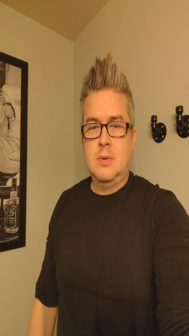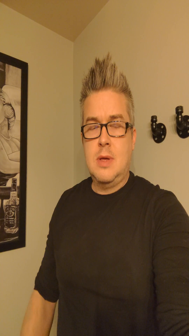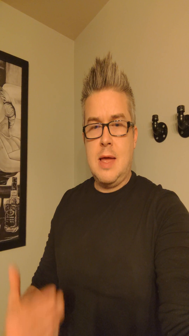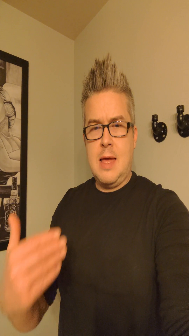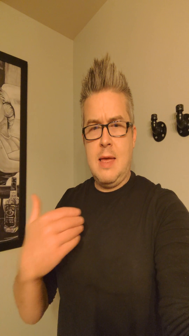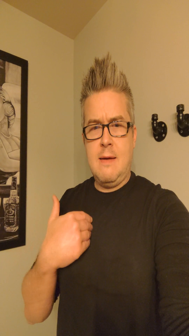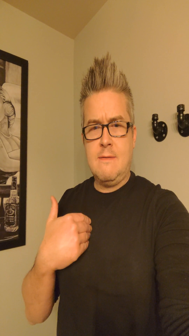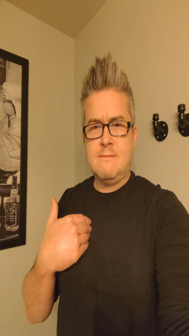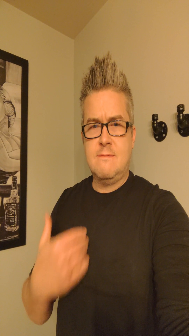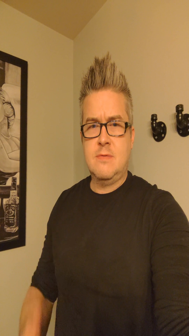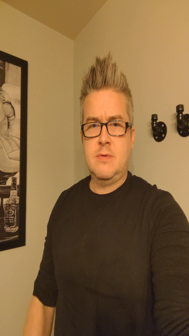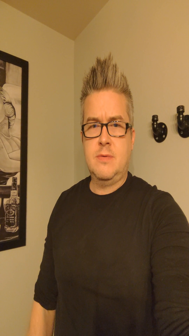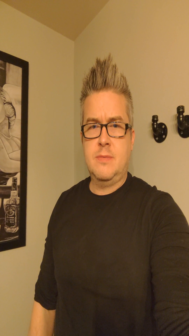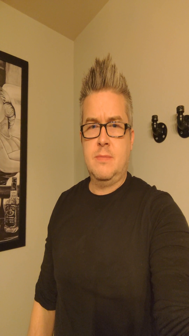have